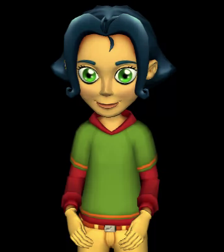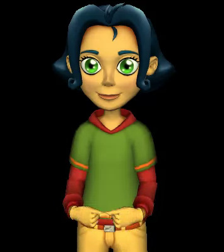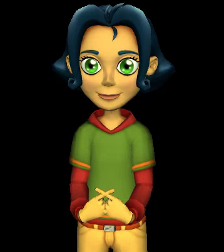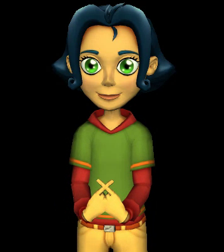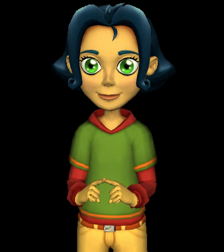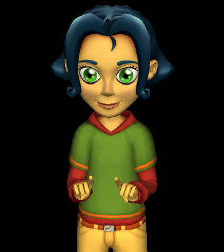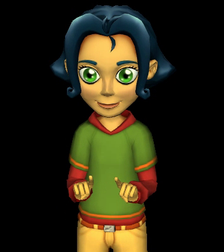مختلف